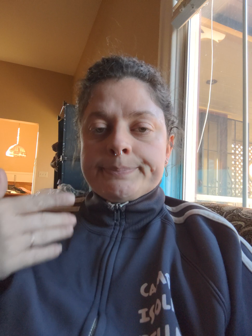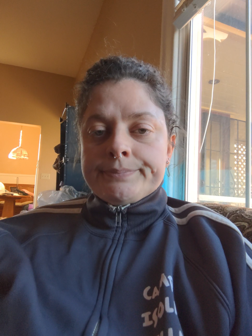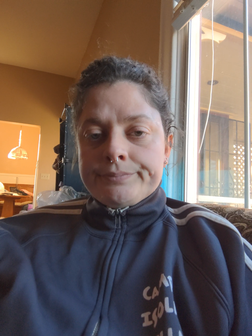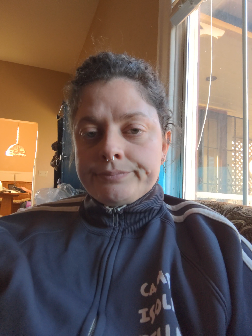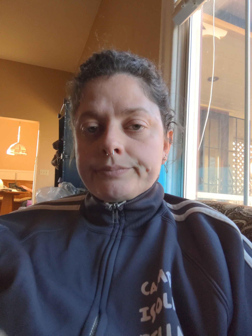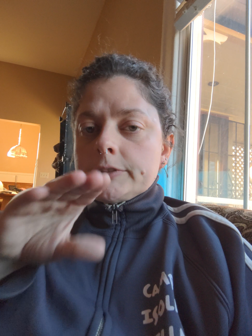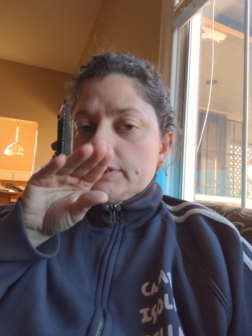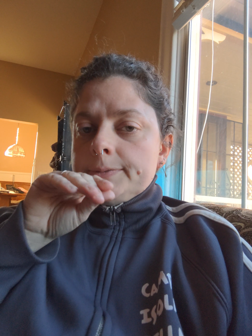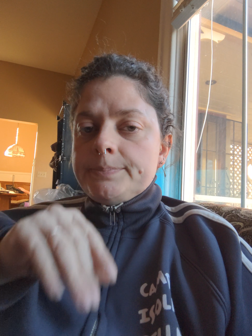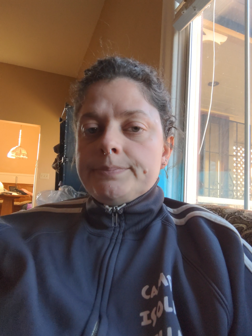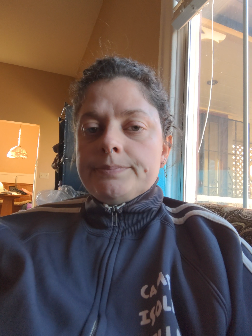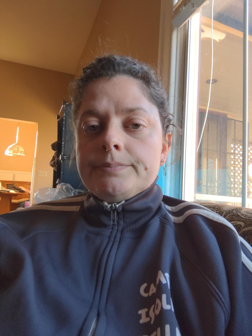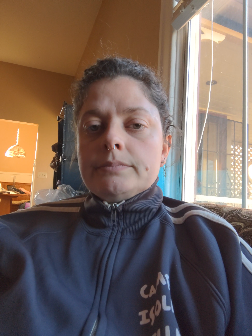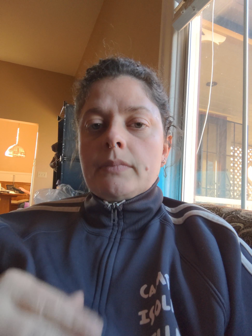duck